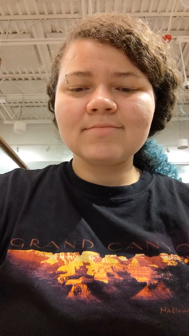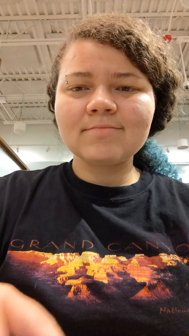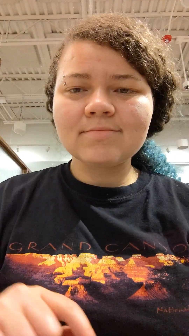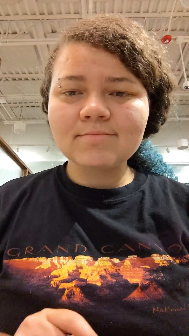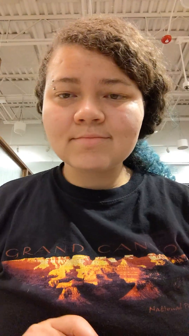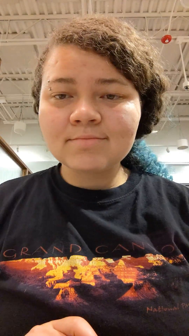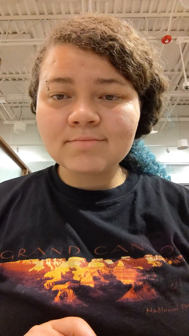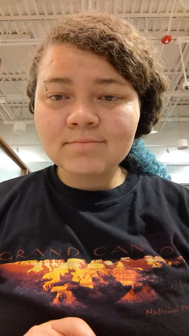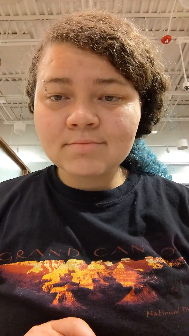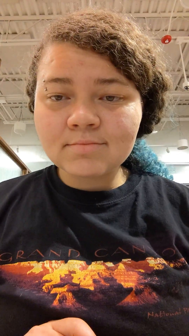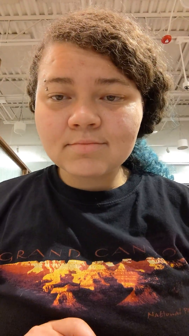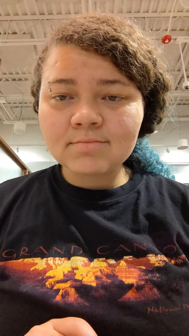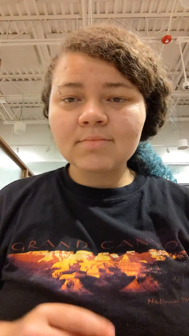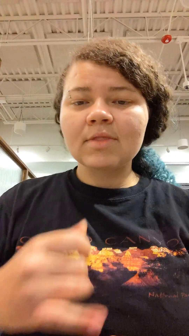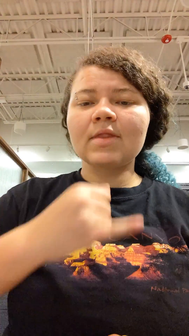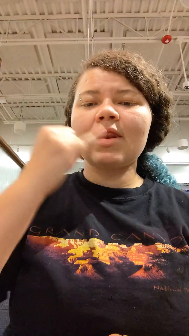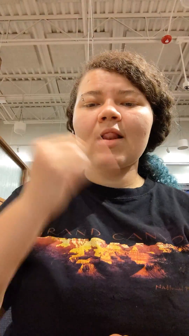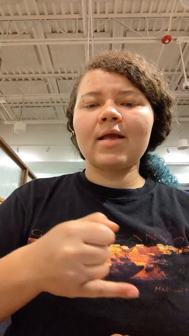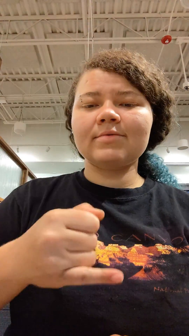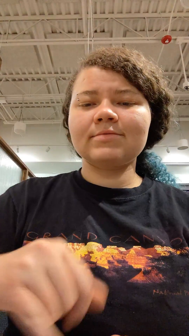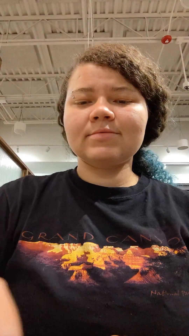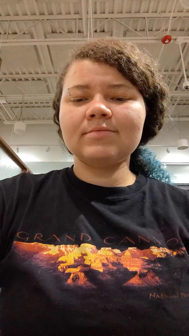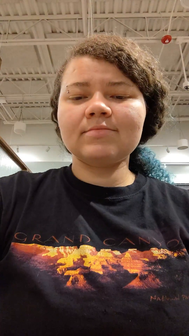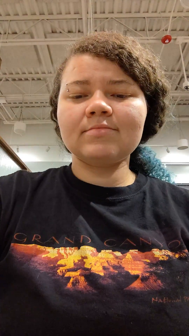last